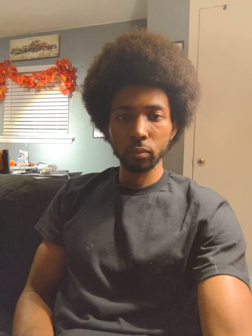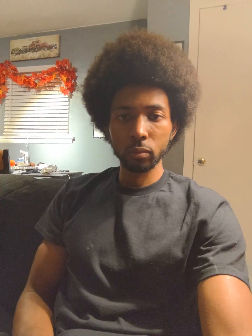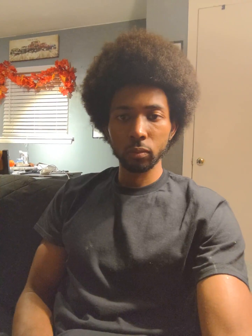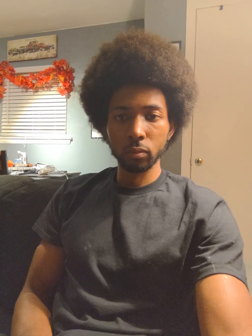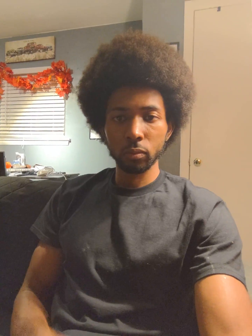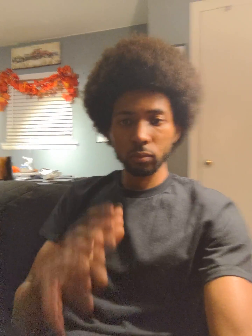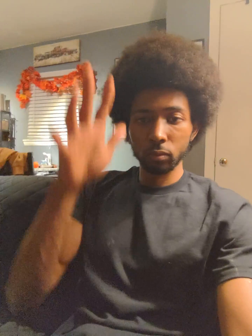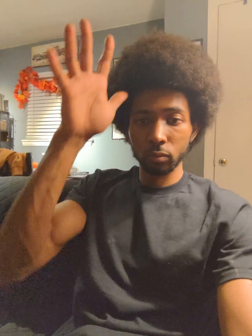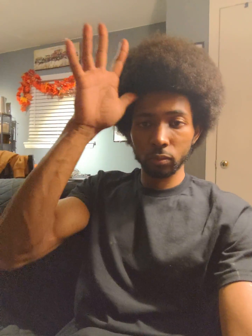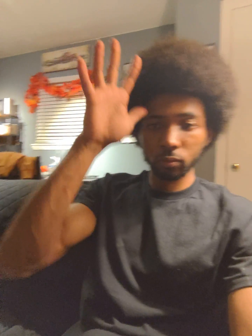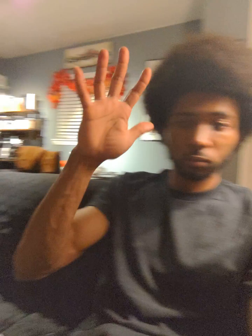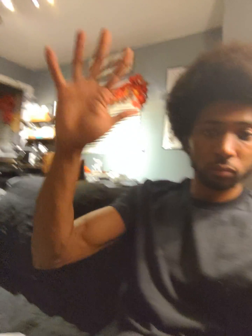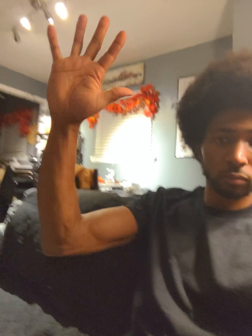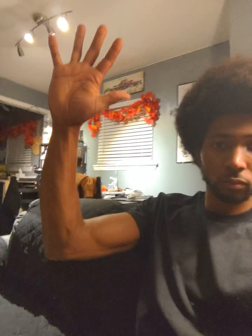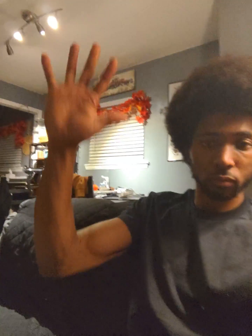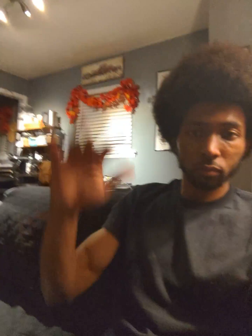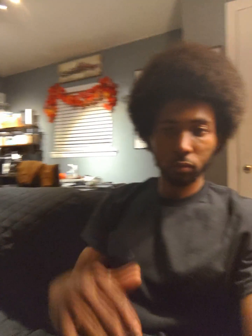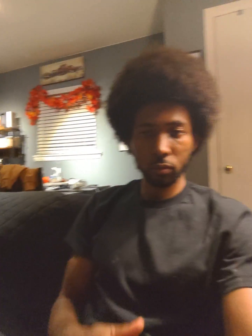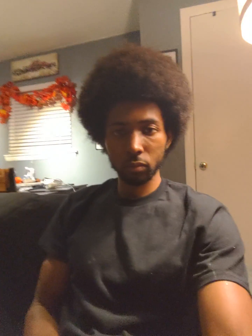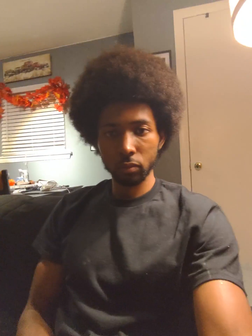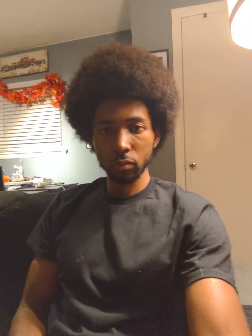moose